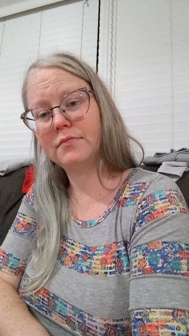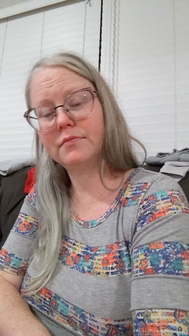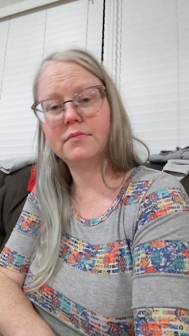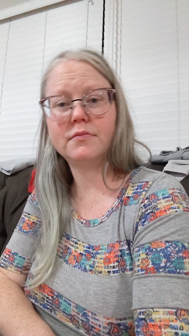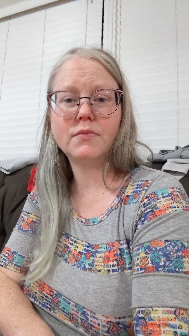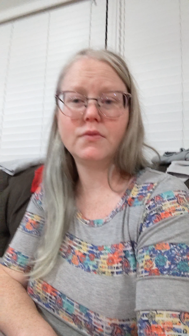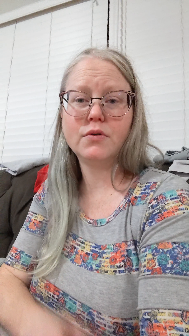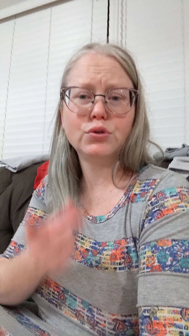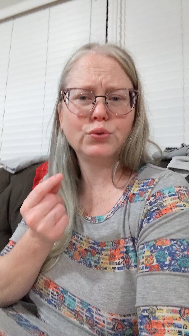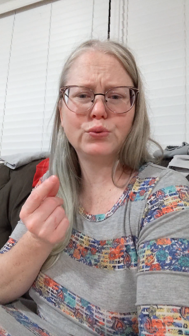do